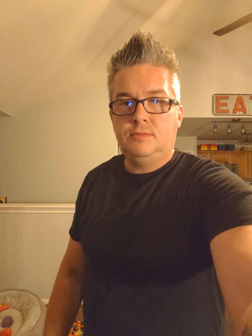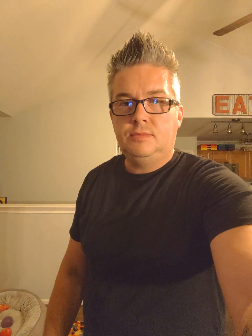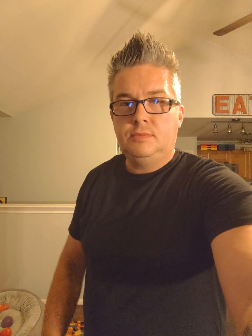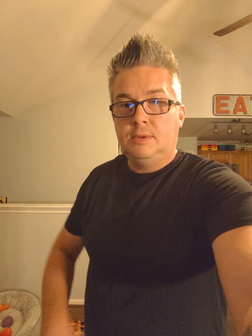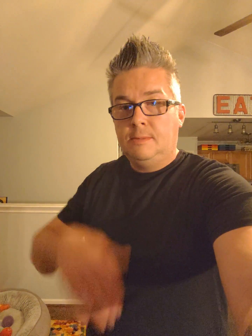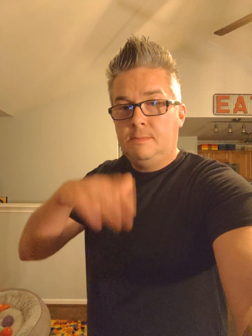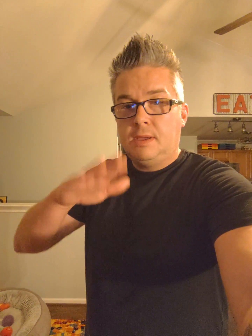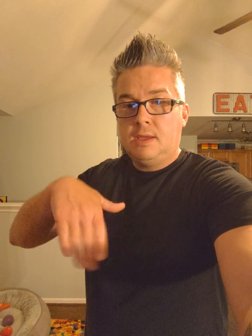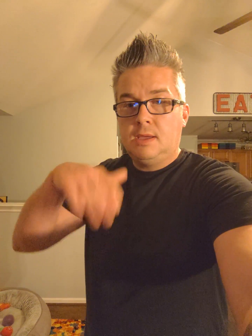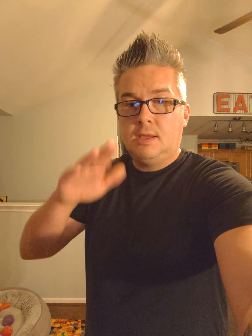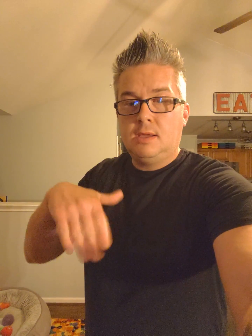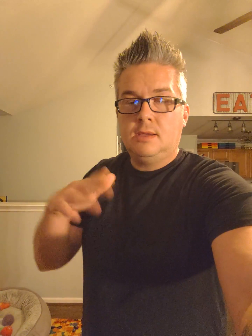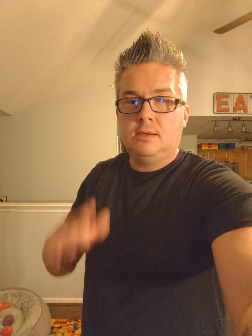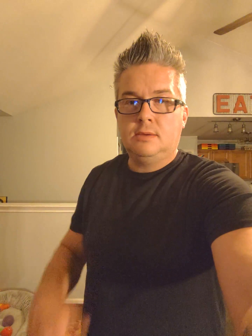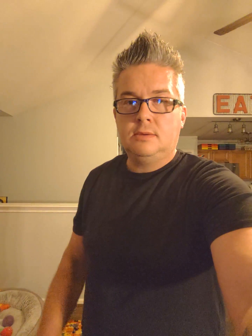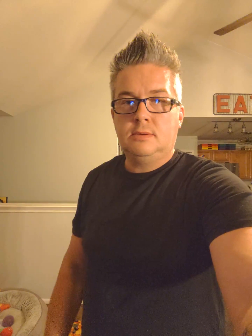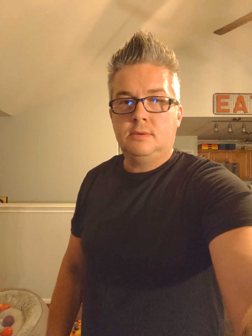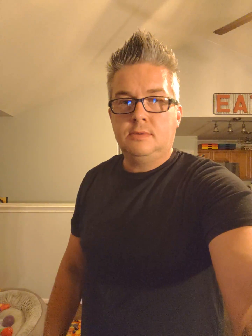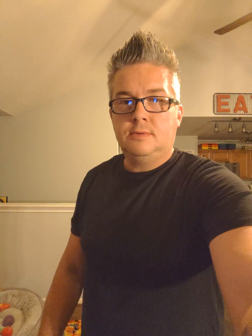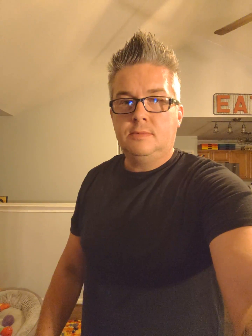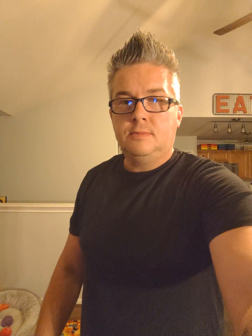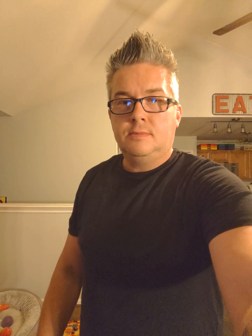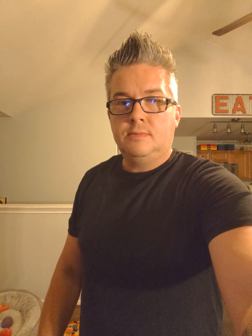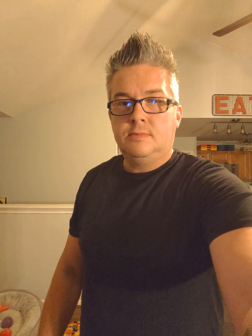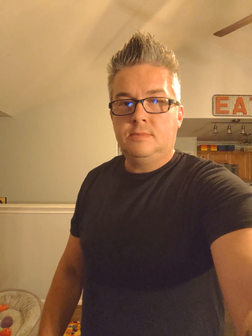paint